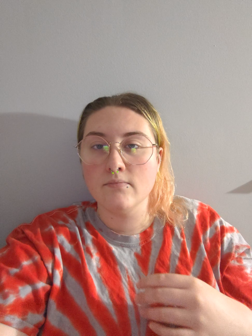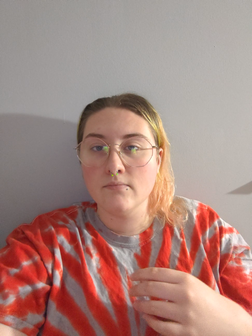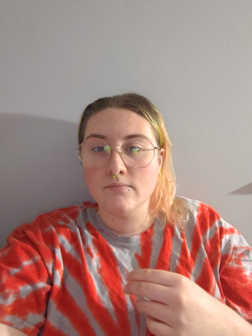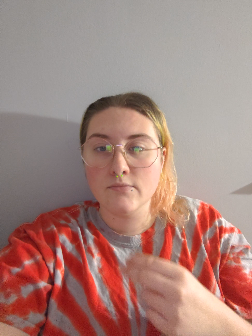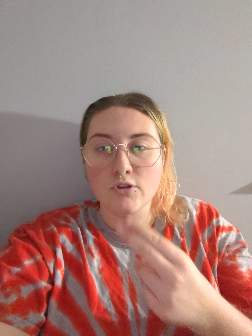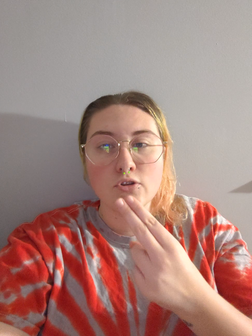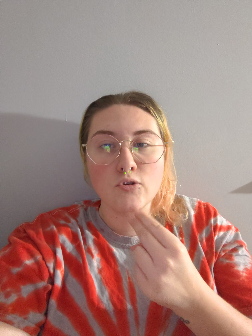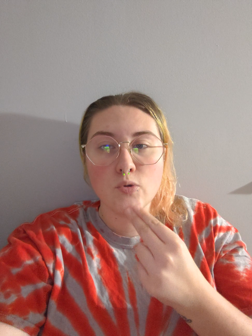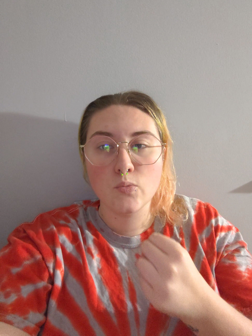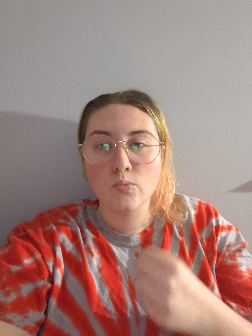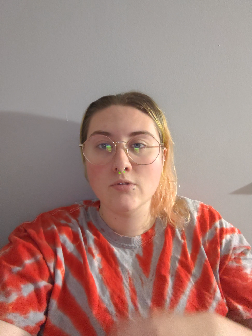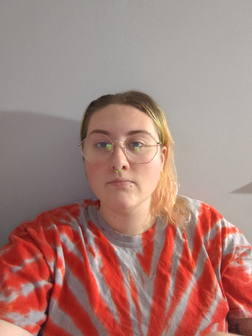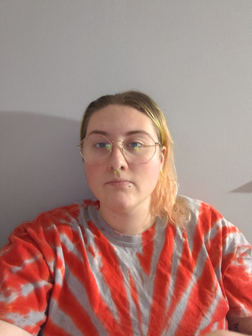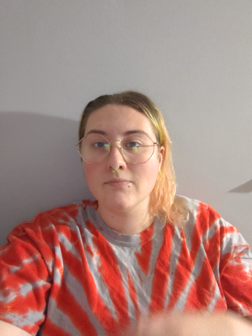cute